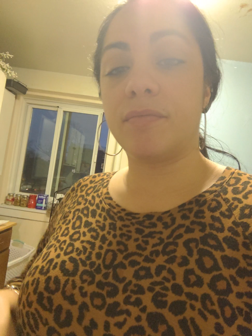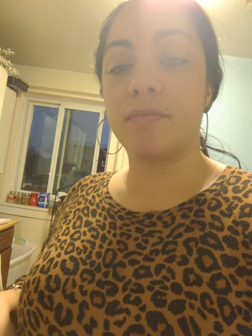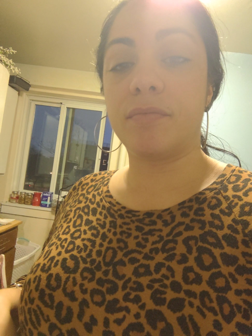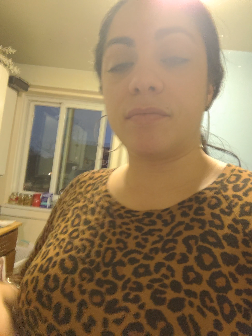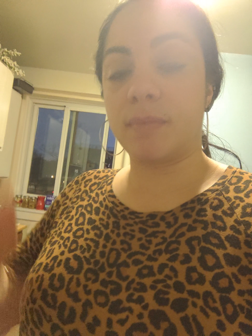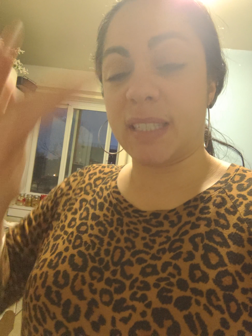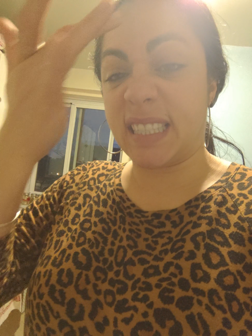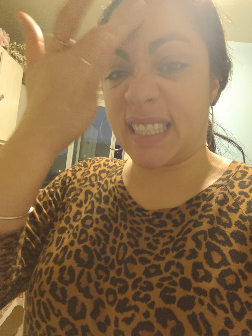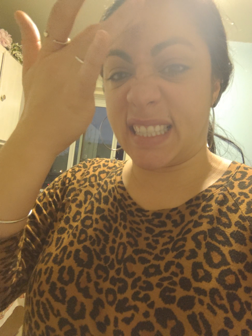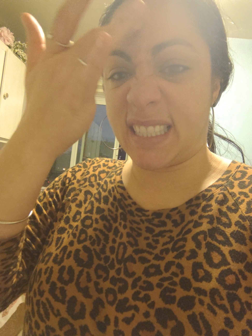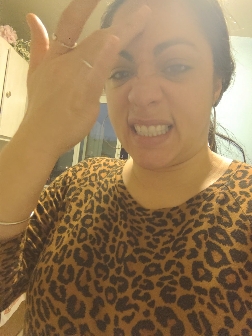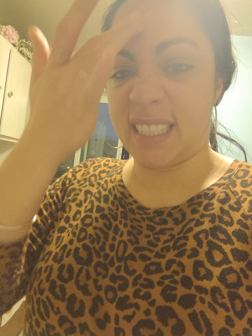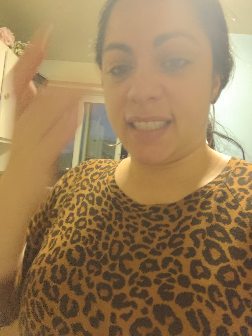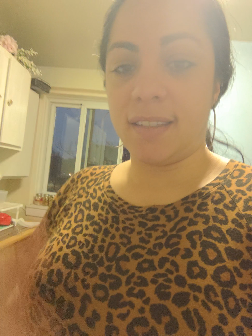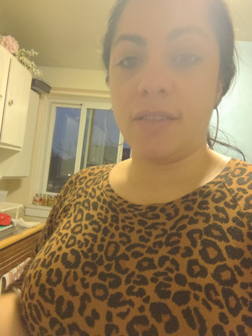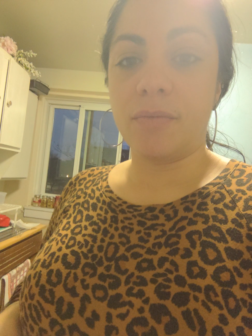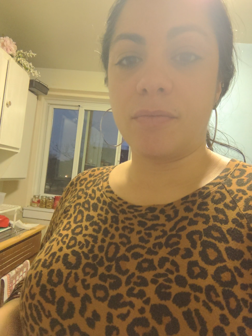sick